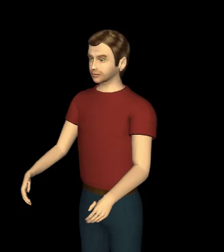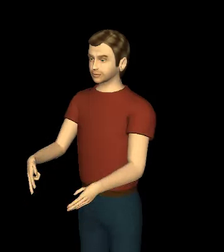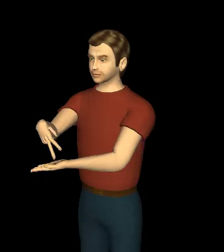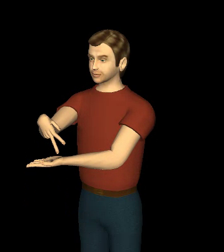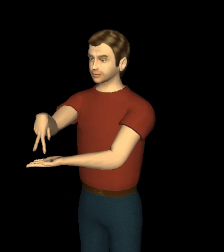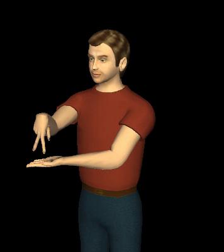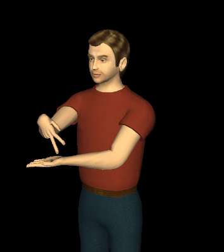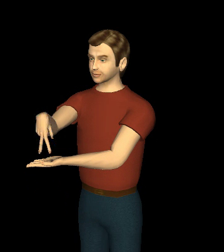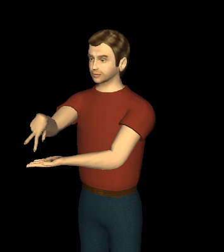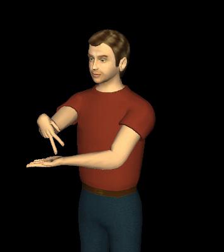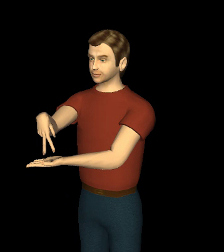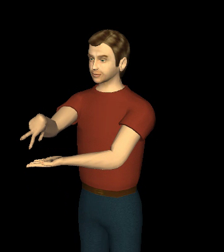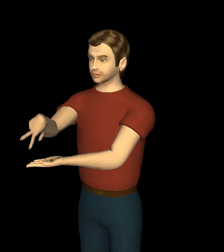رقص